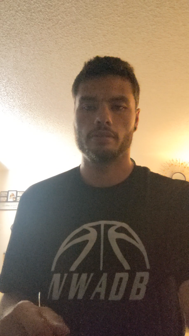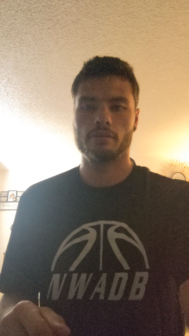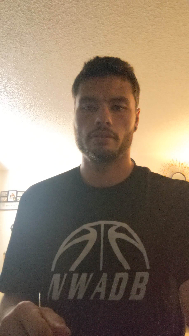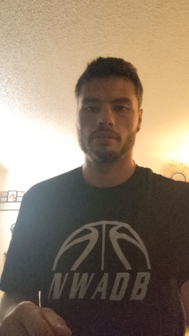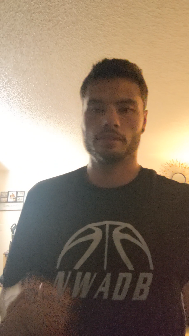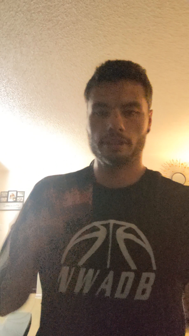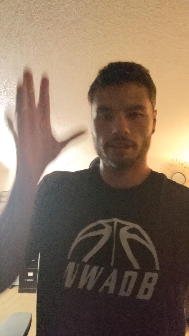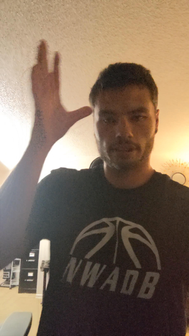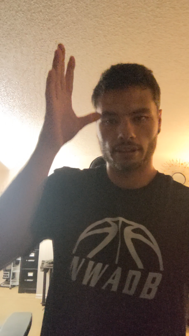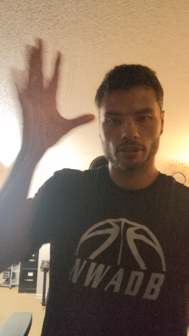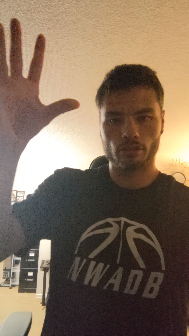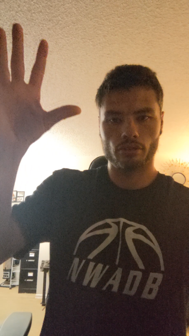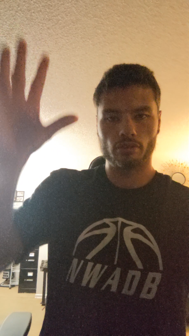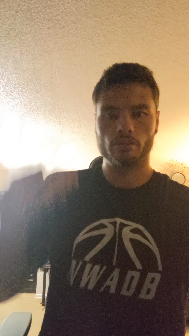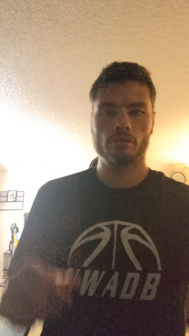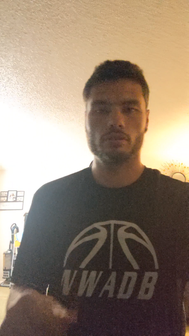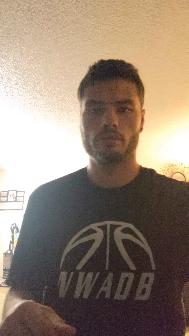deer